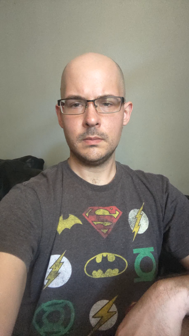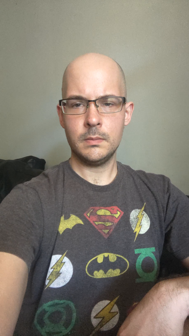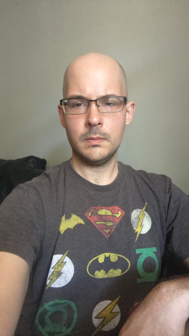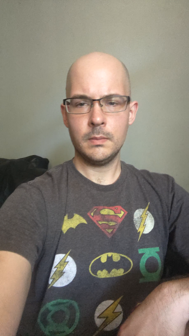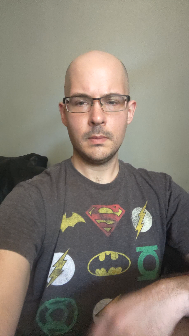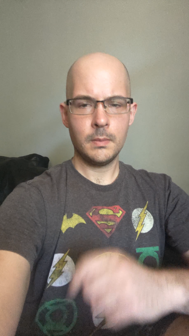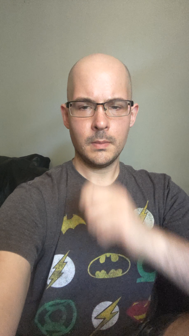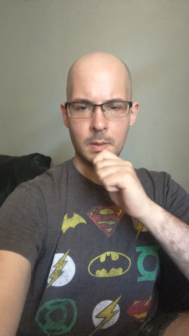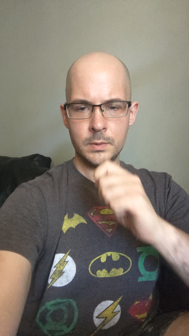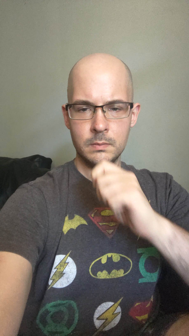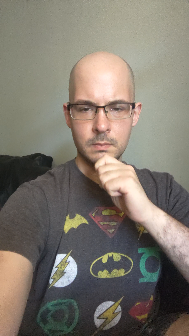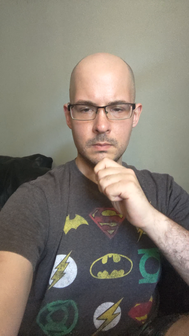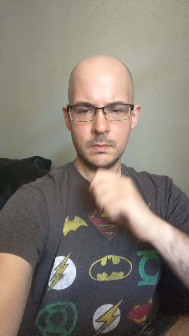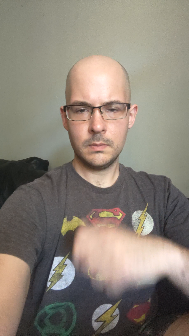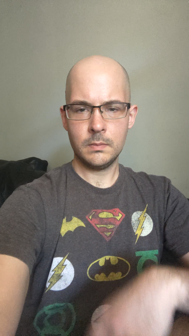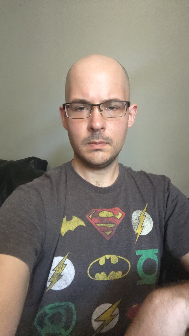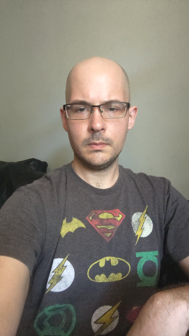popsicle